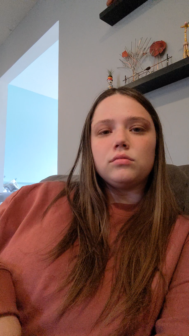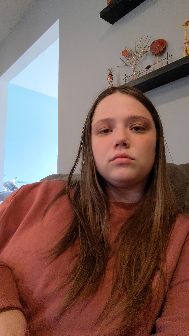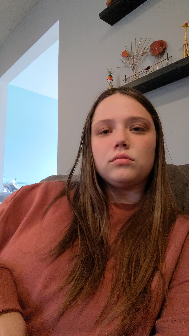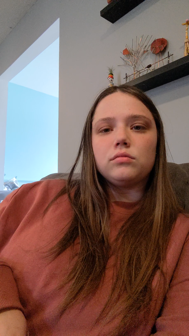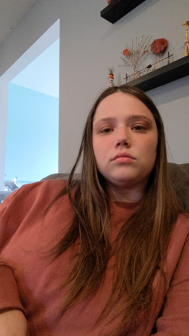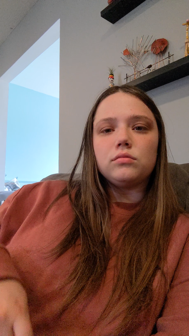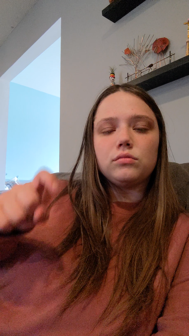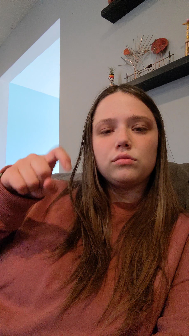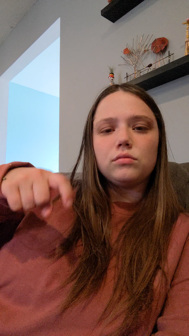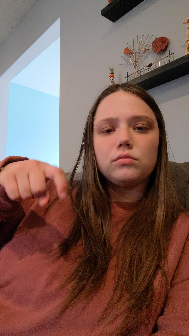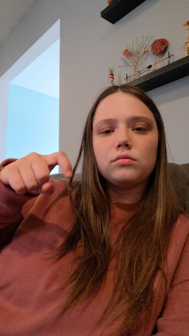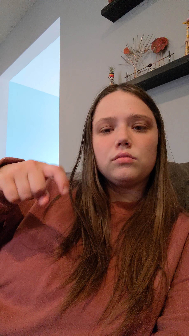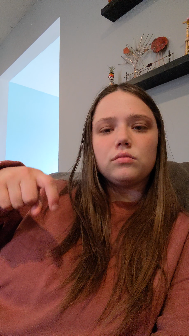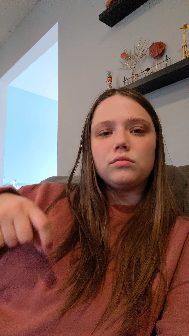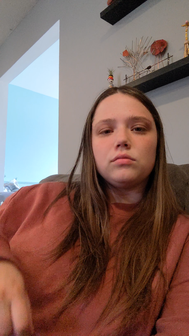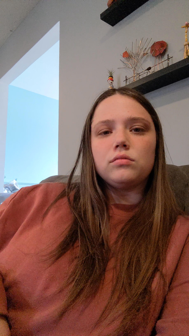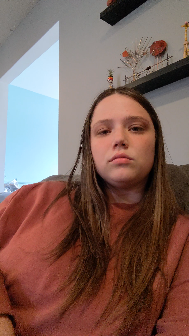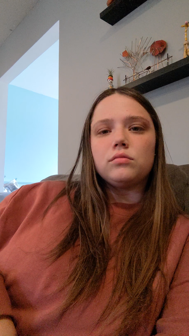should